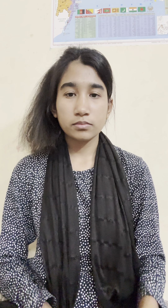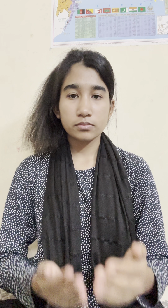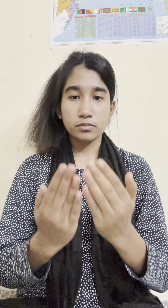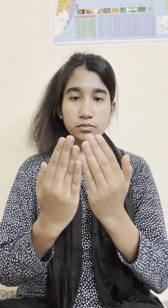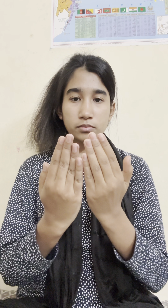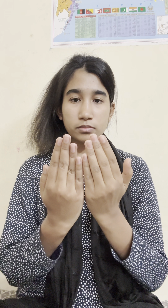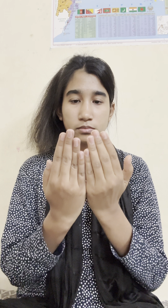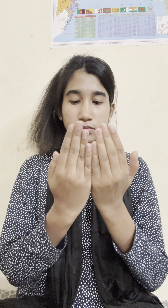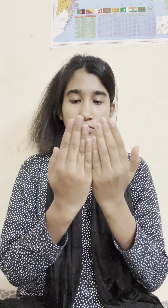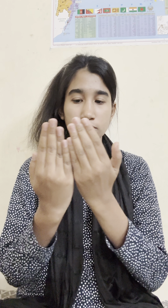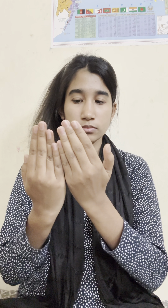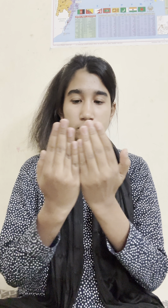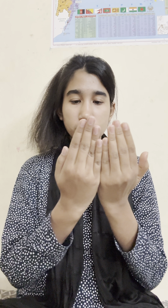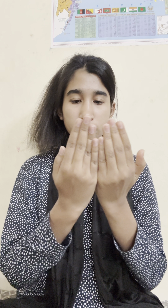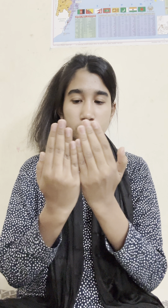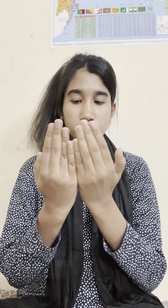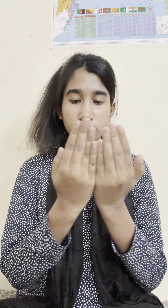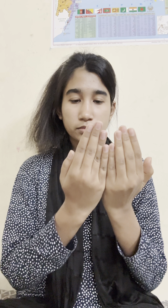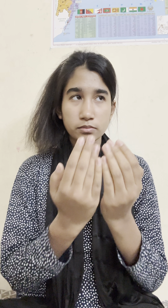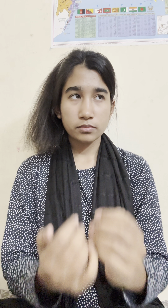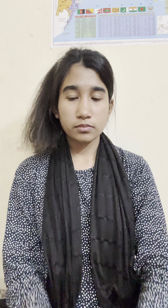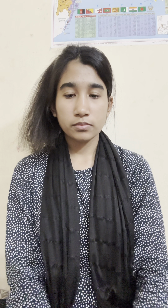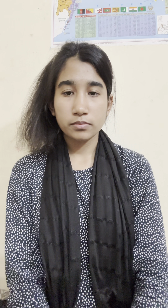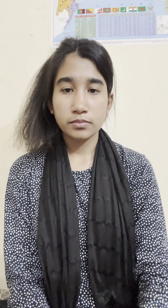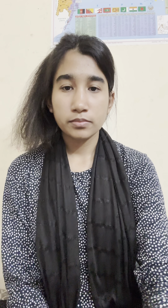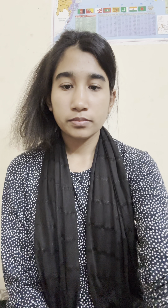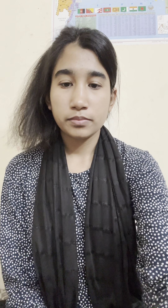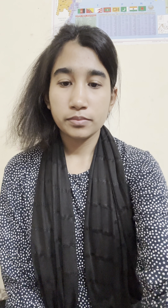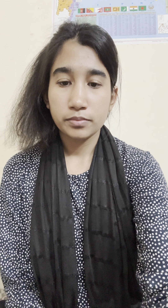পড়া